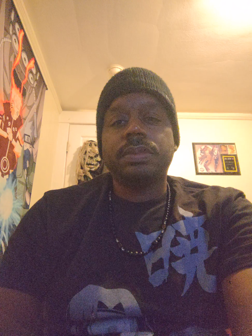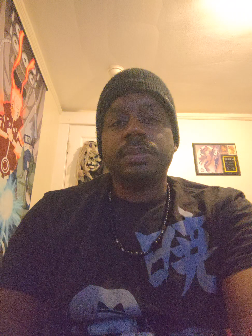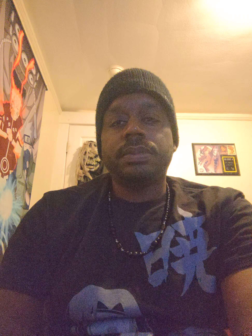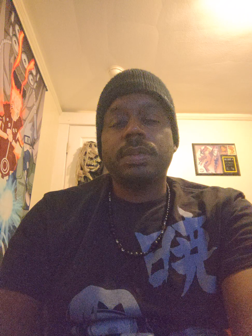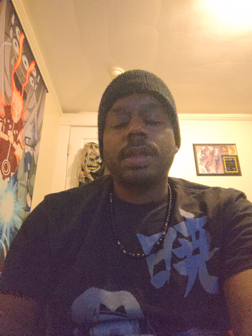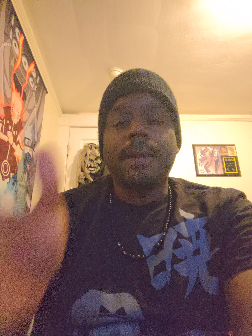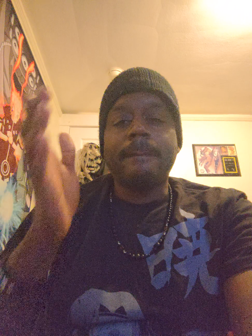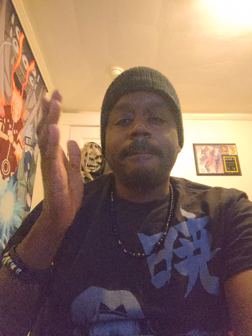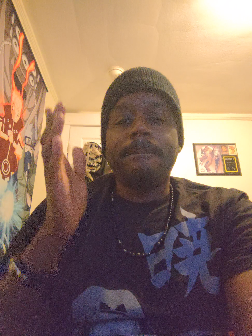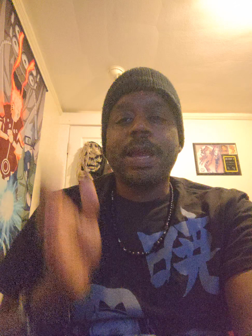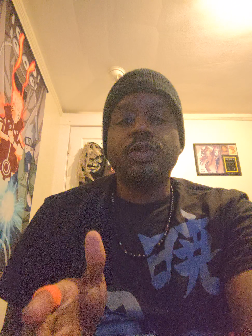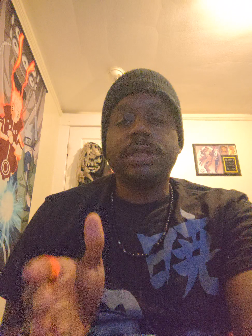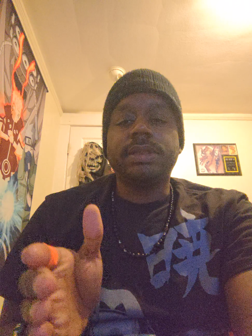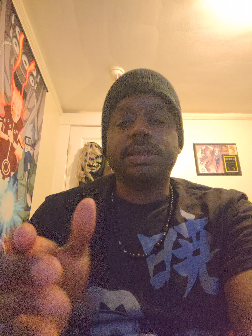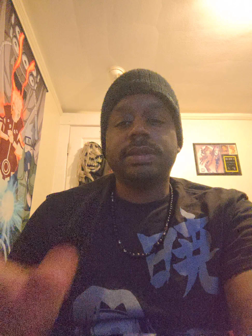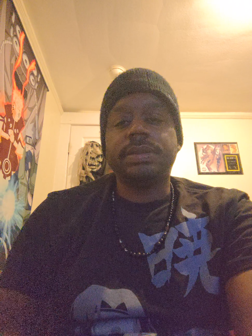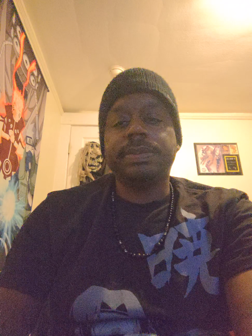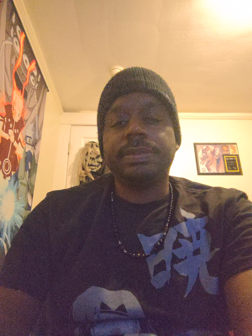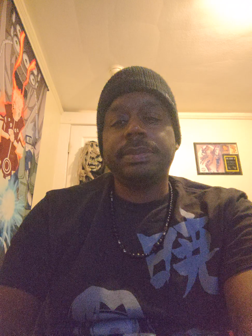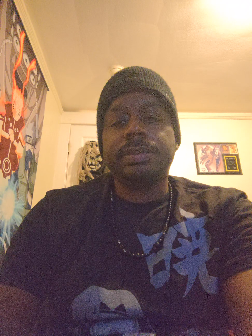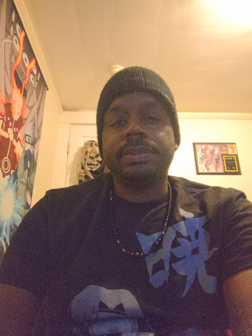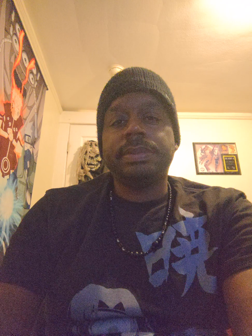person